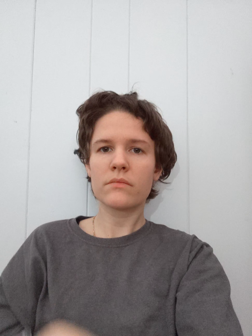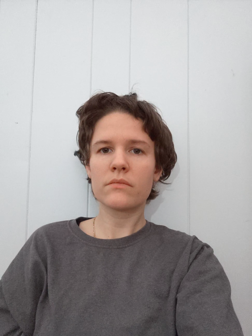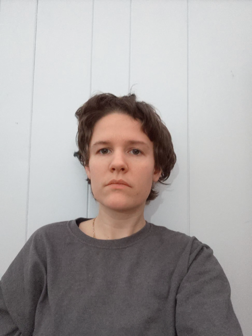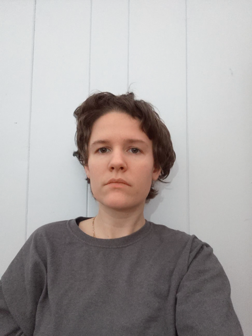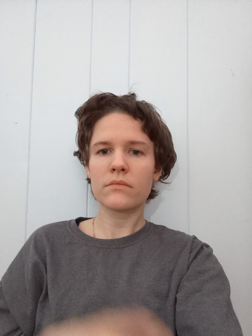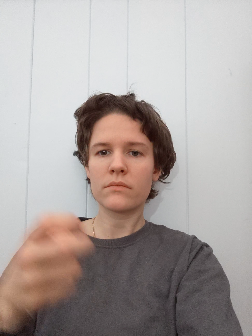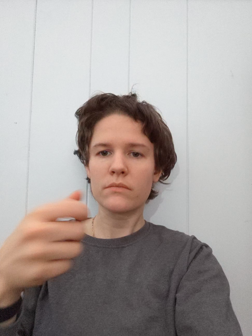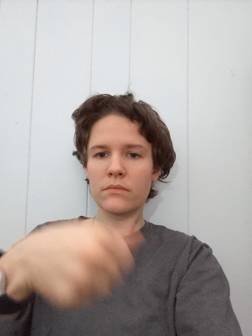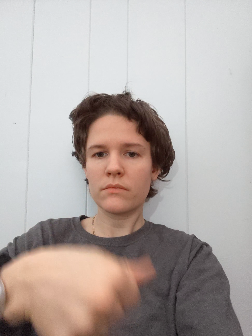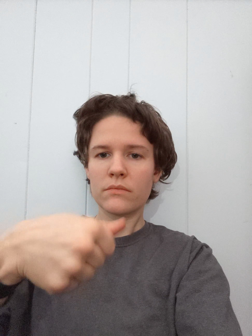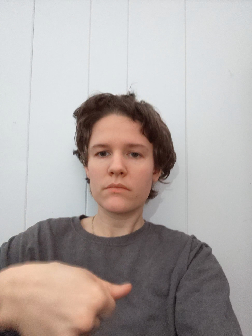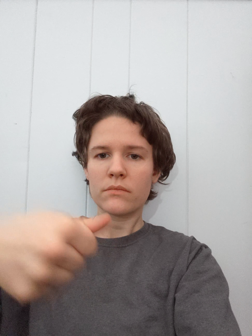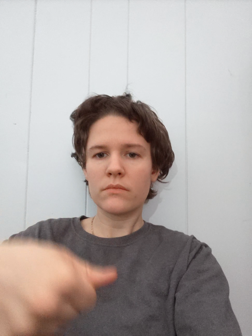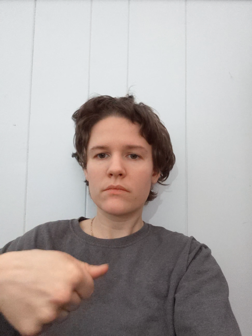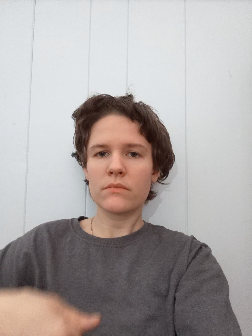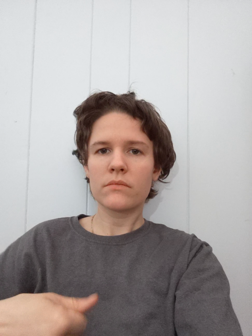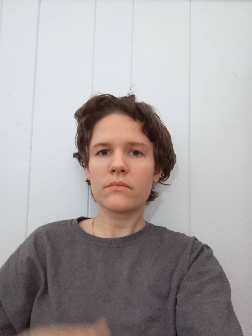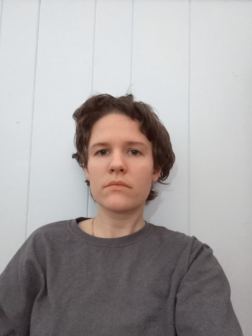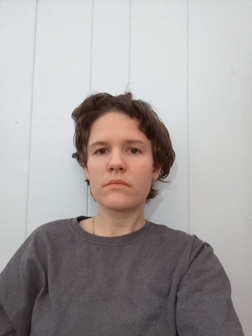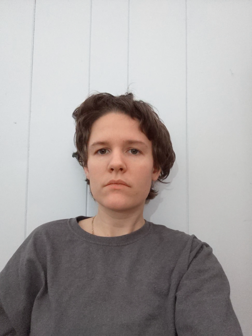puzzle